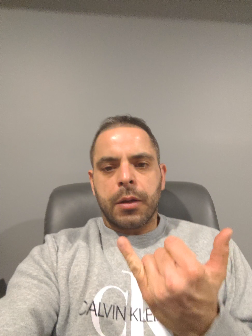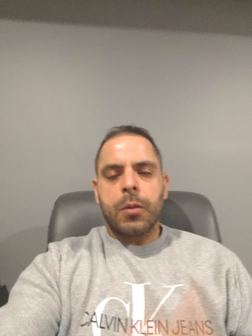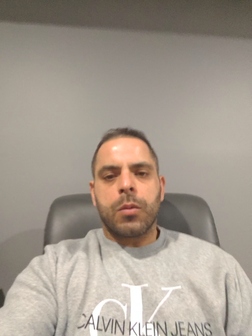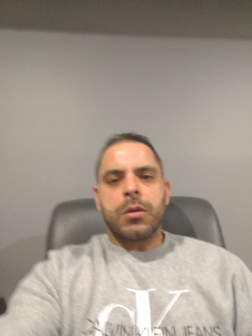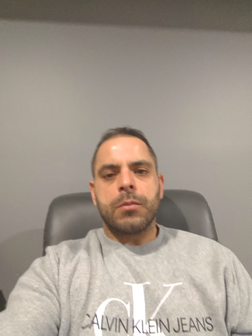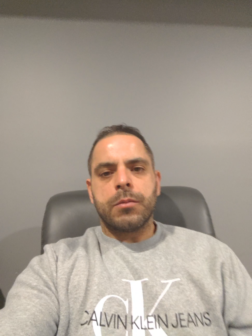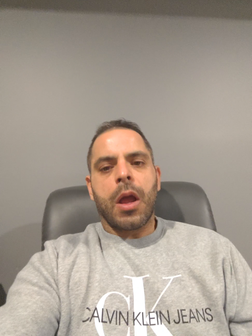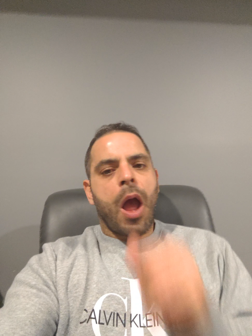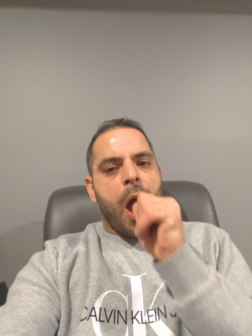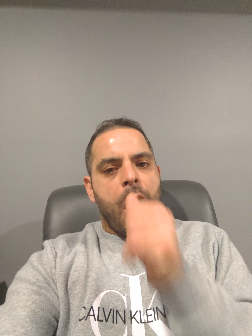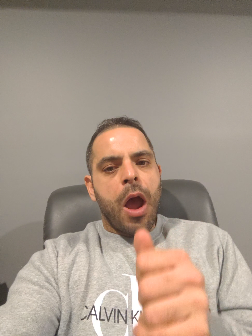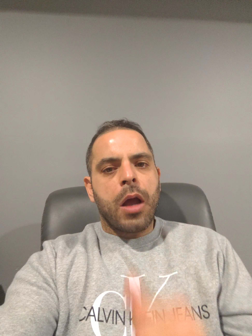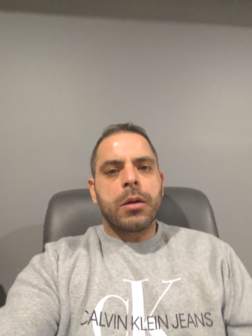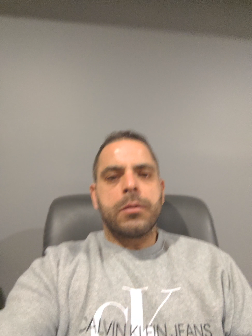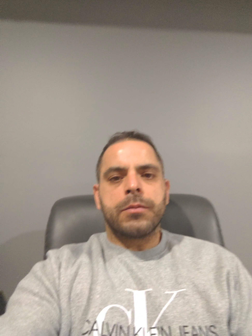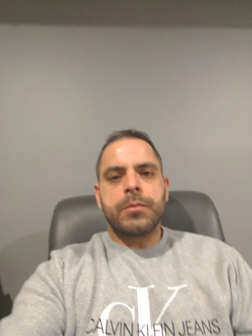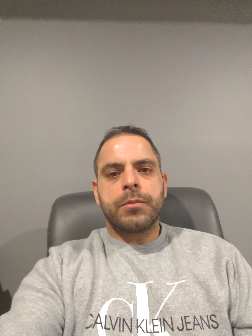nuts